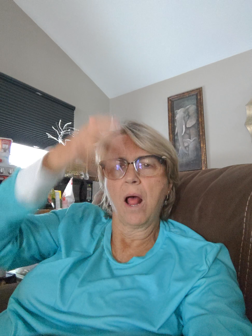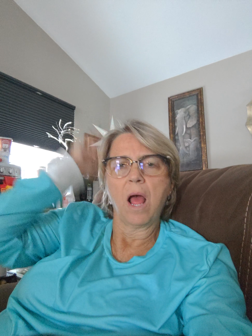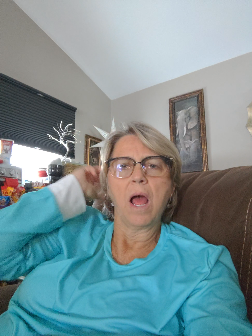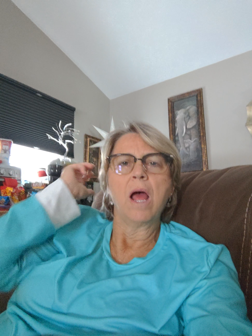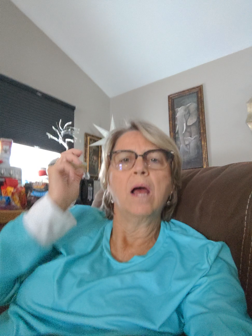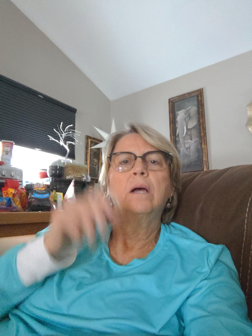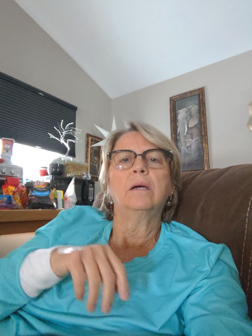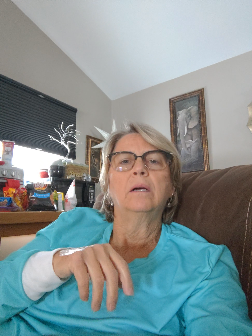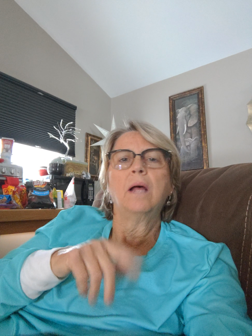lion